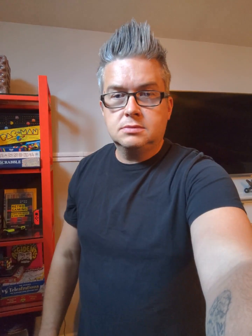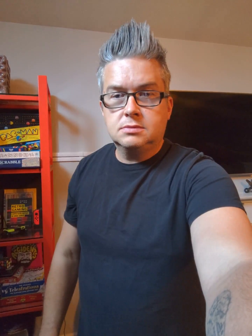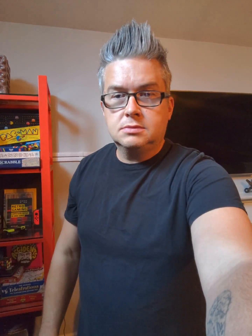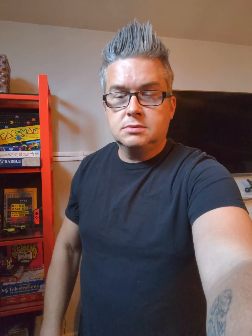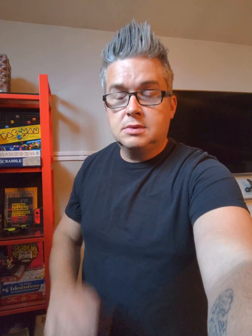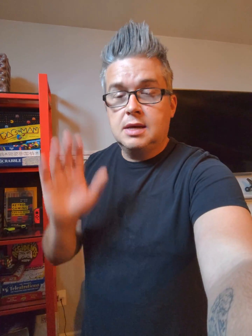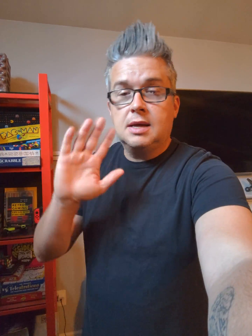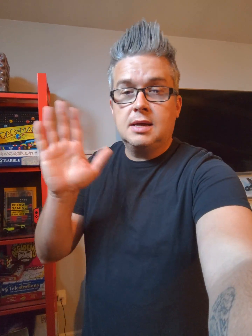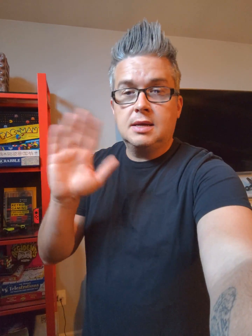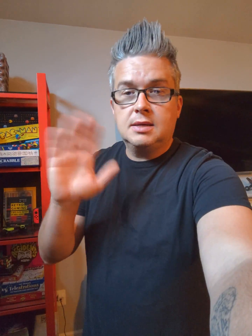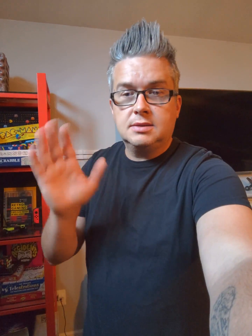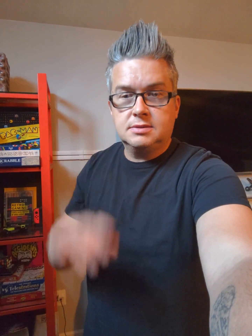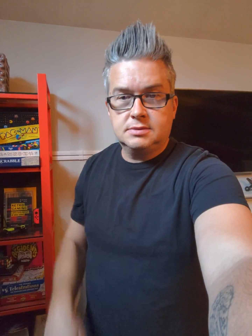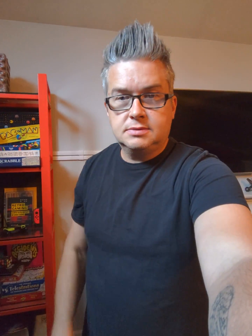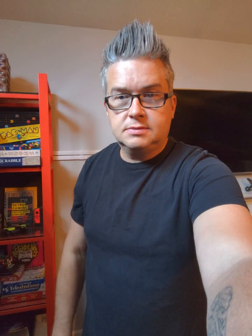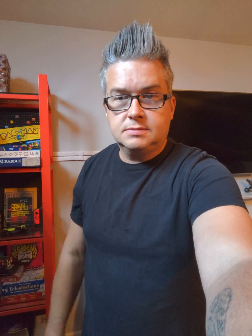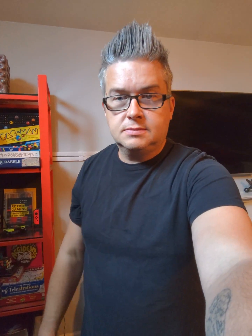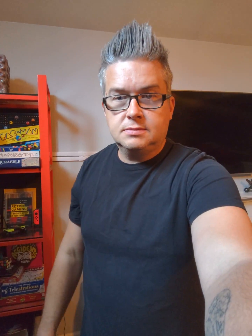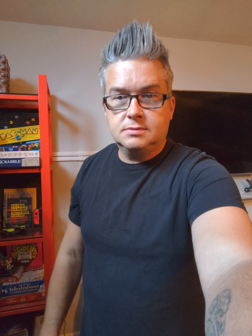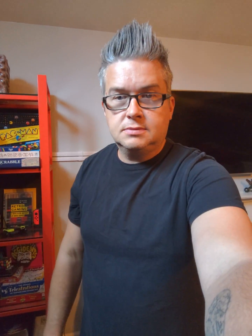hi